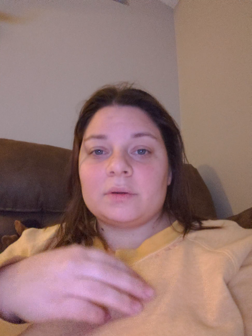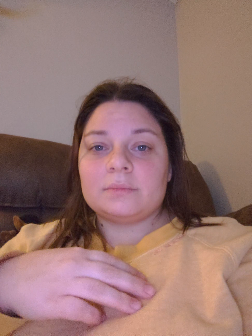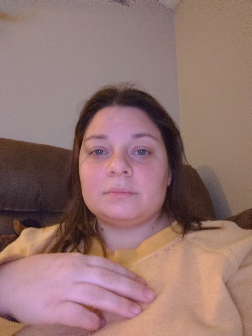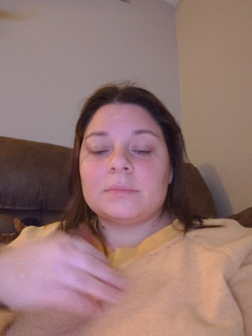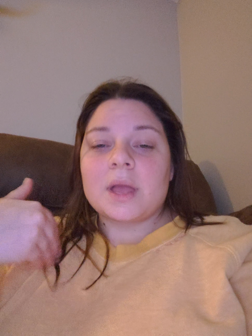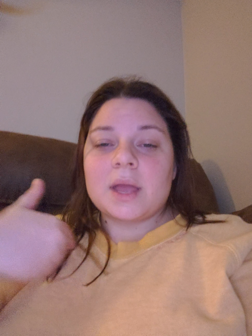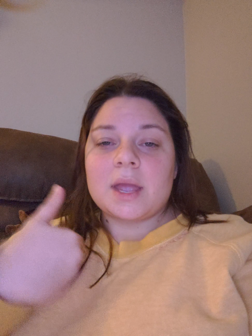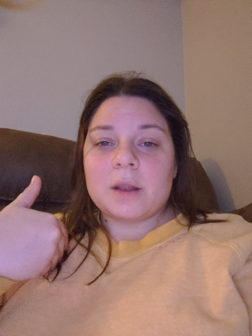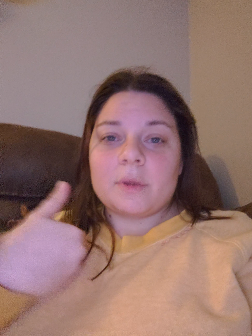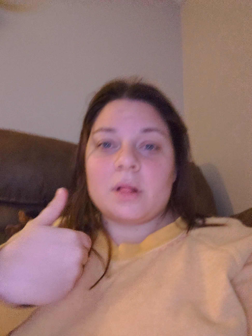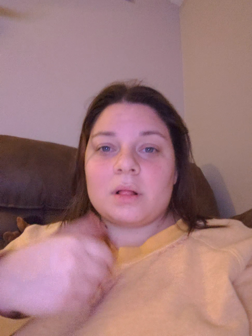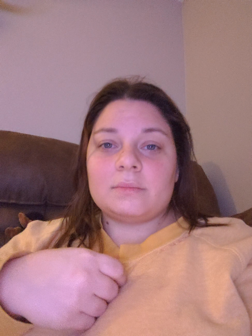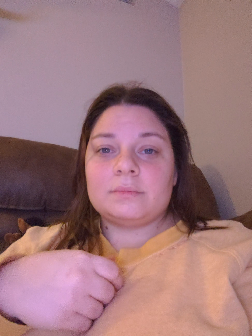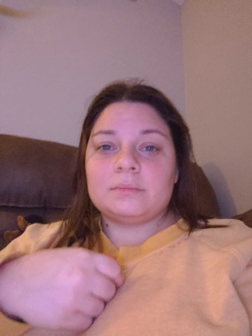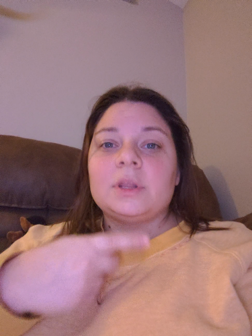animal